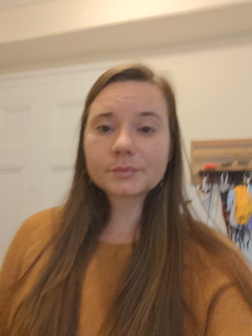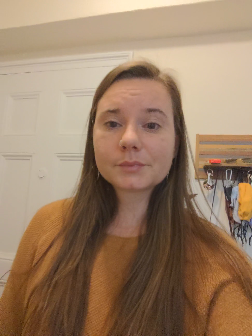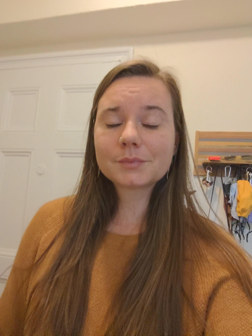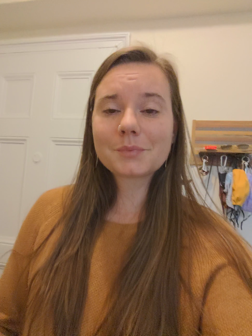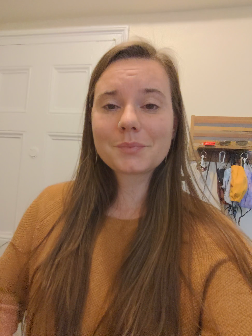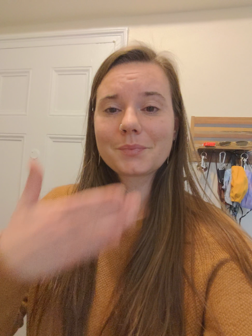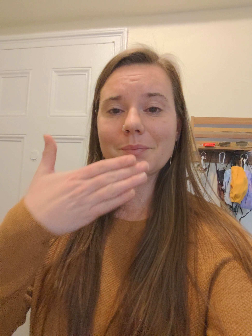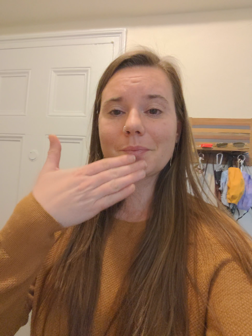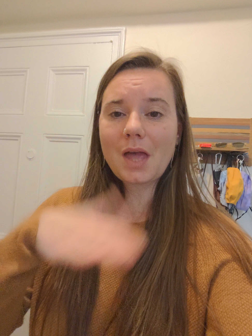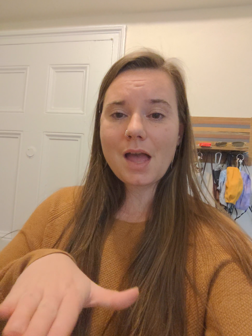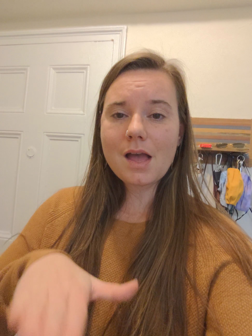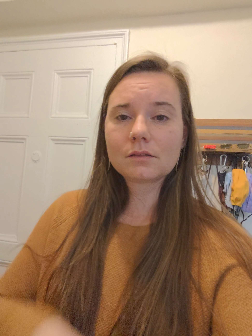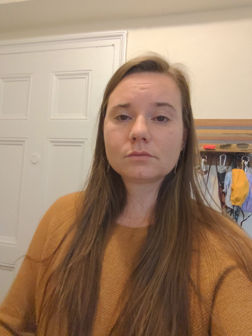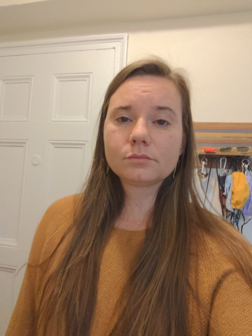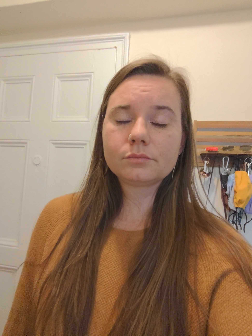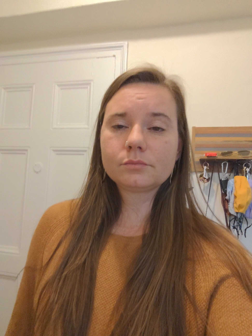bad